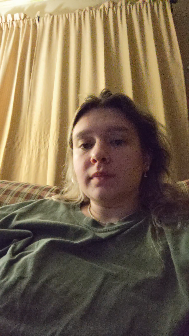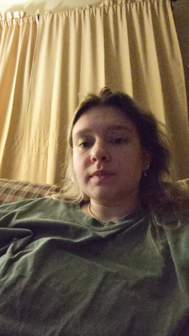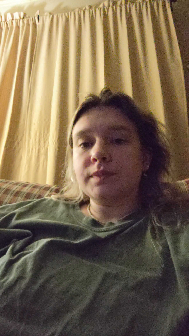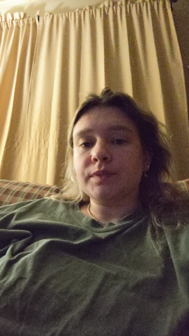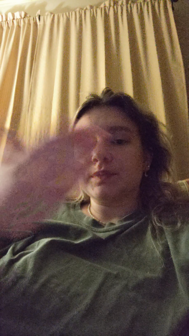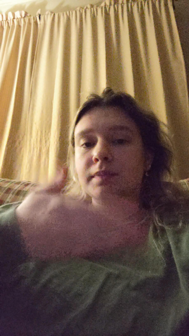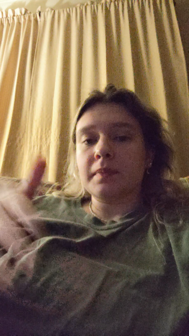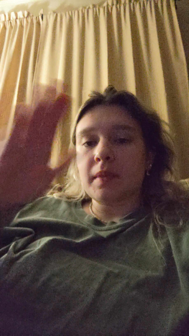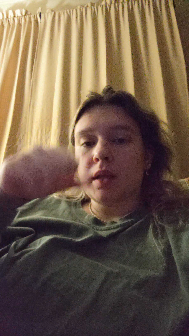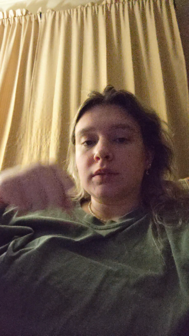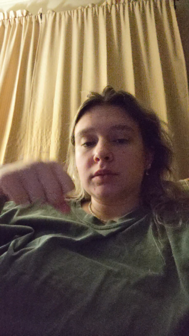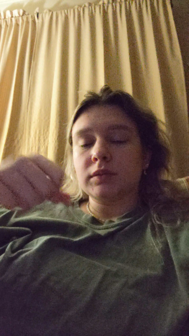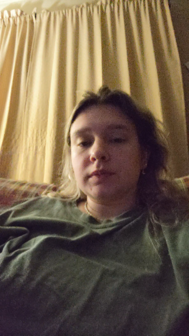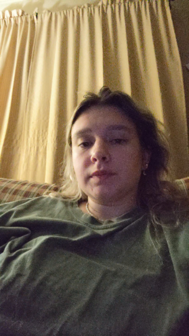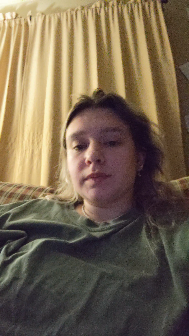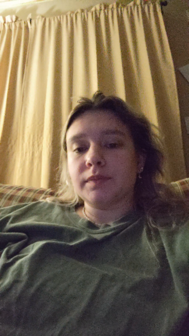basket